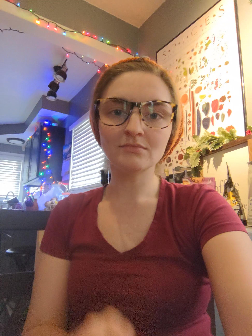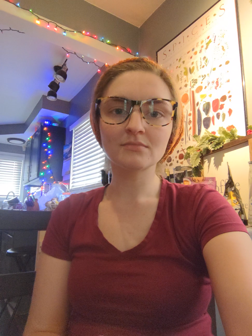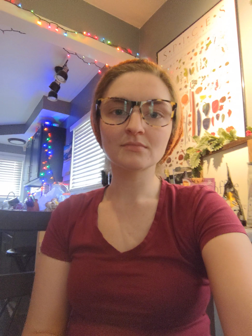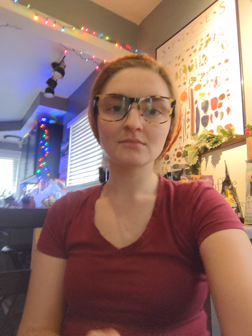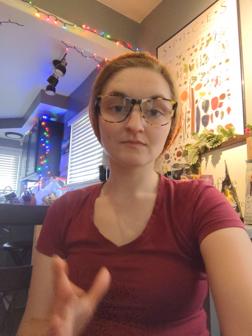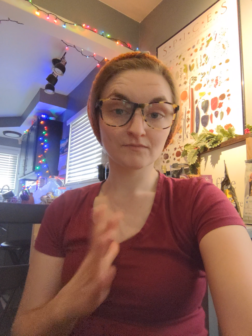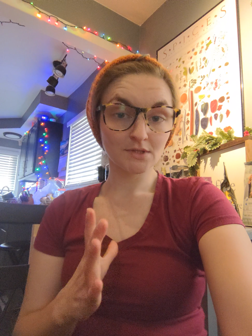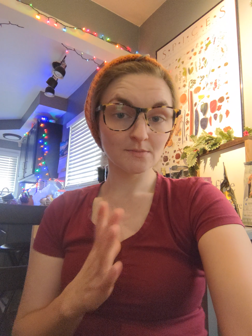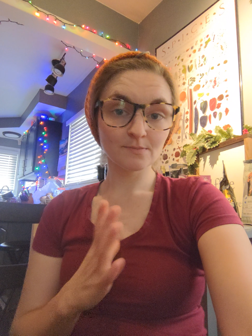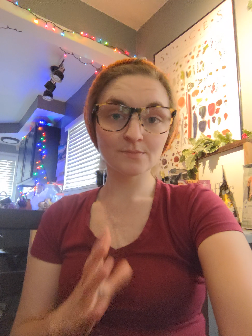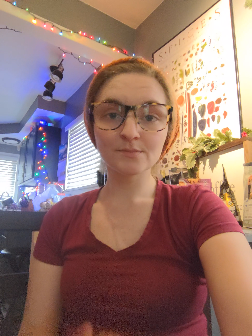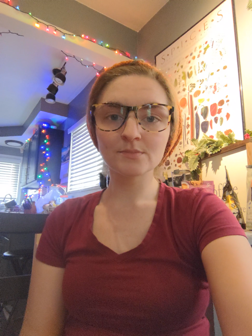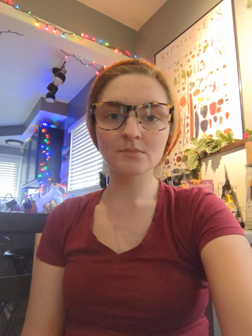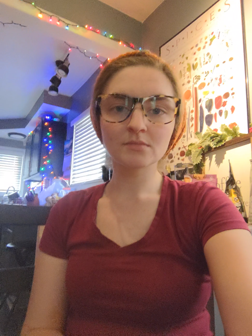fine